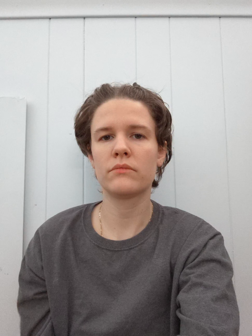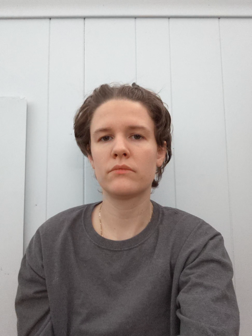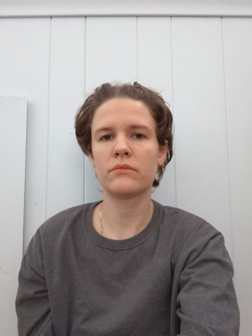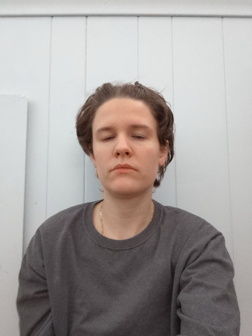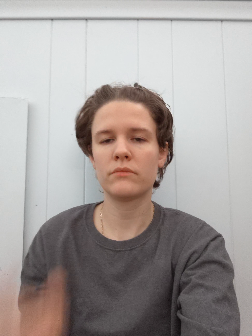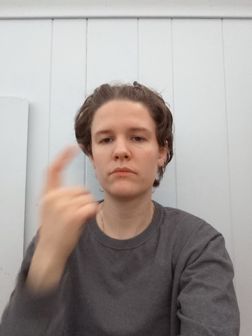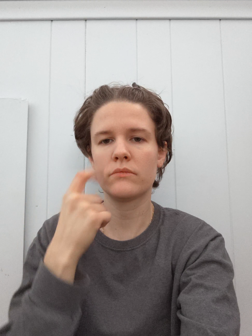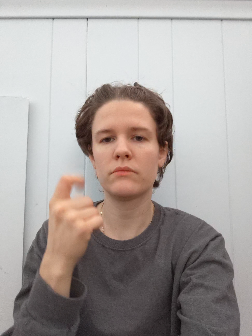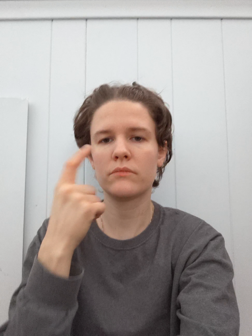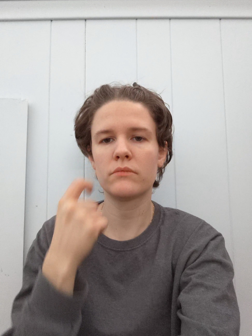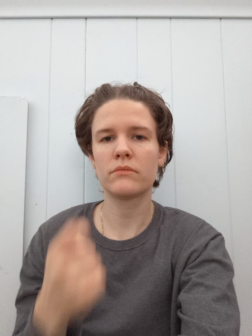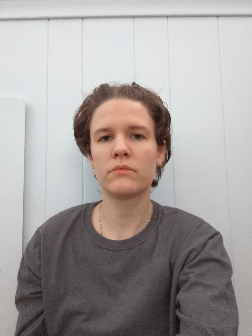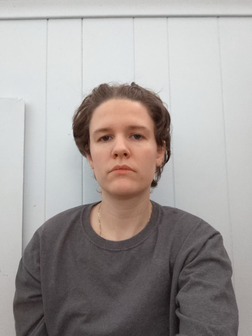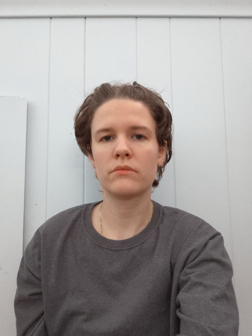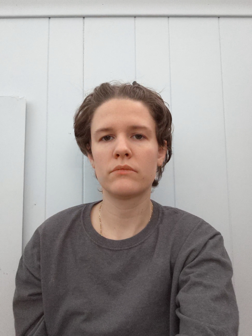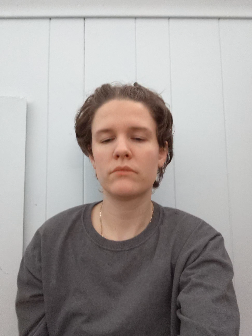cry